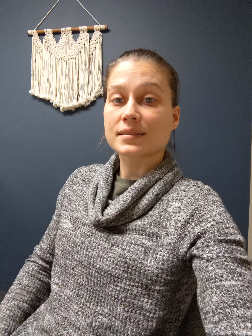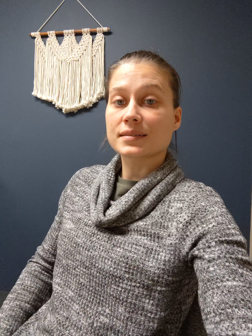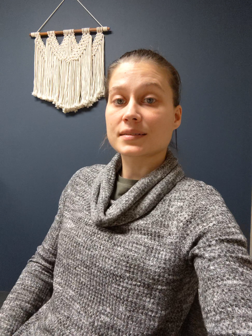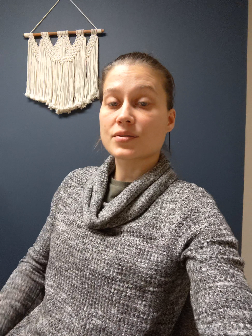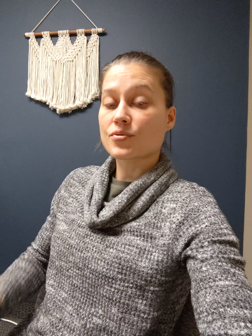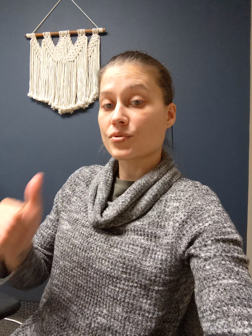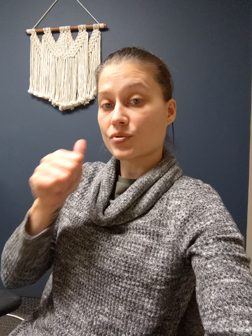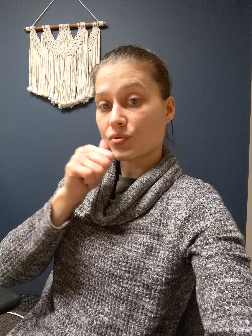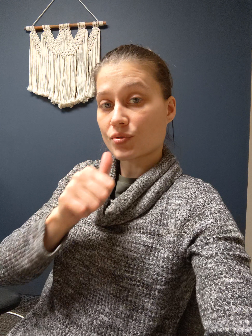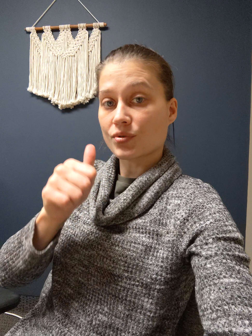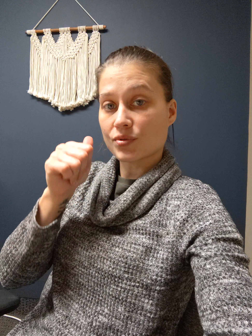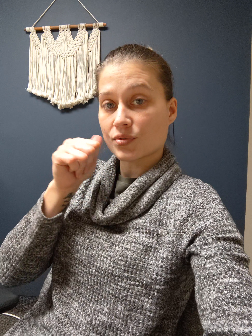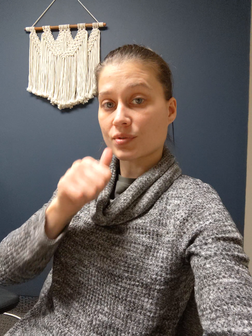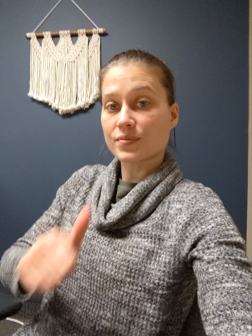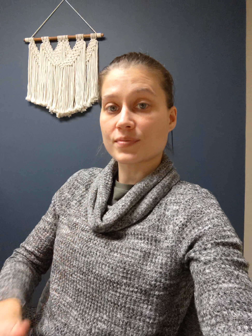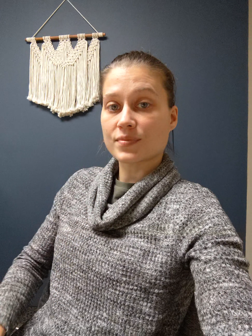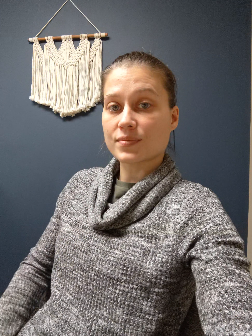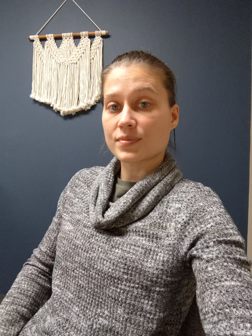girl